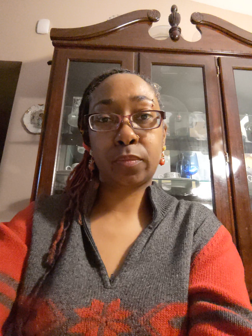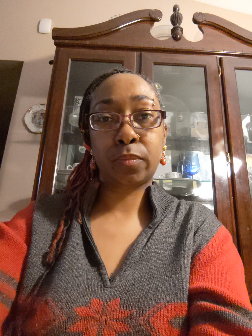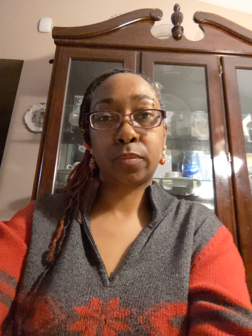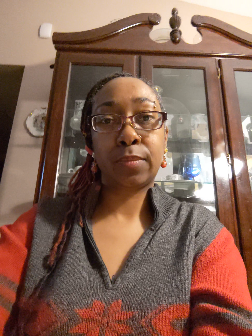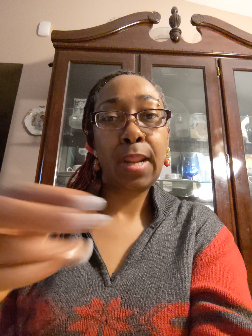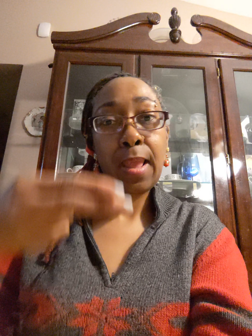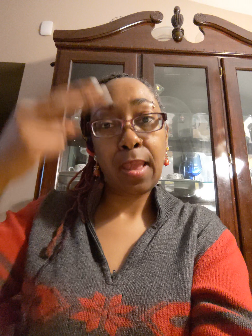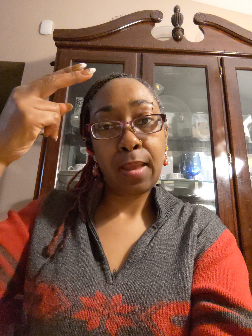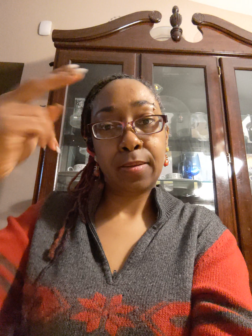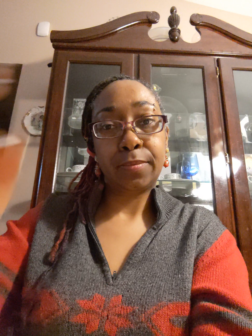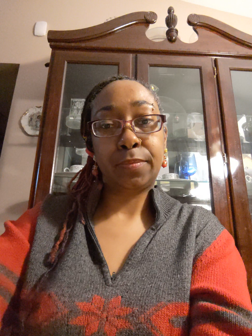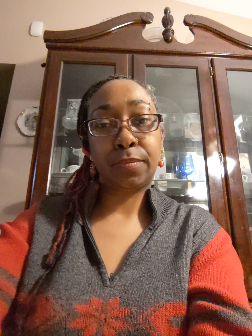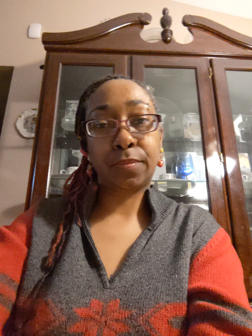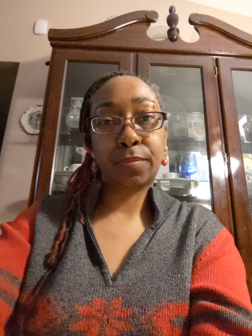high